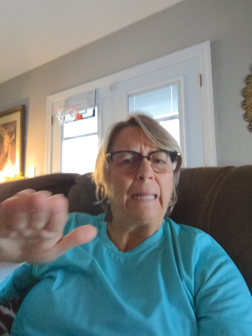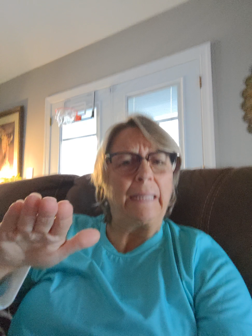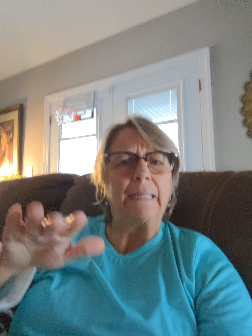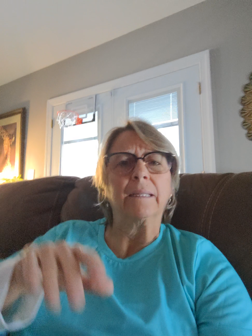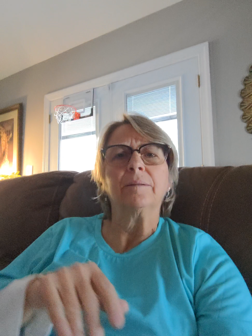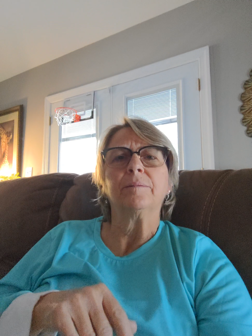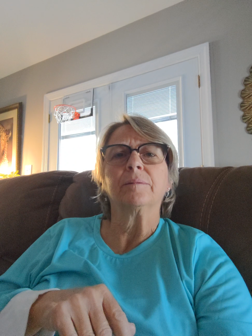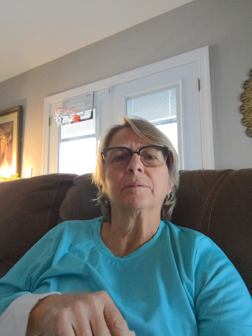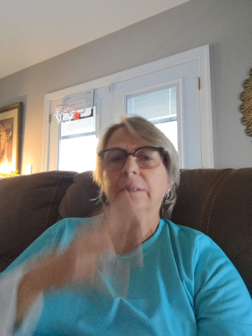clean